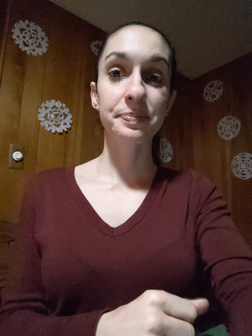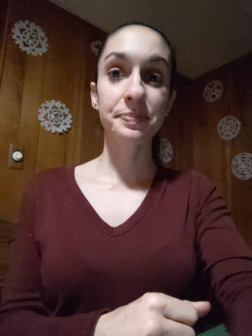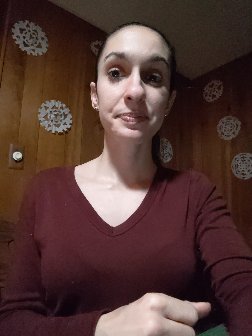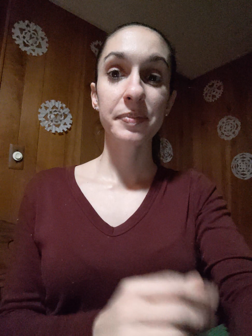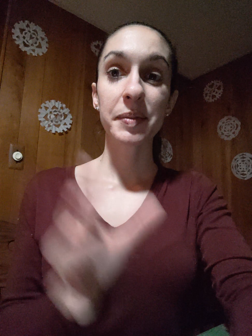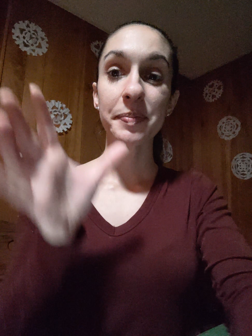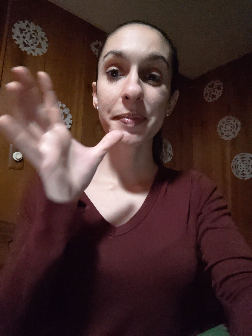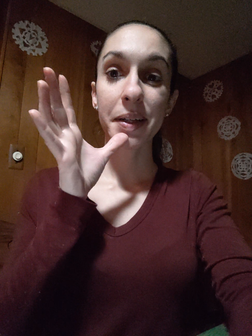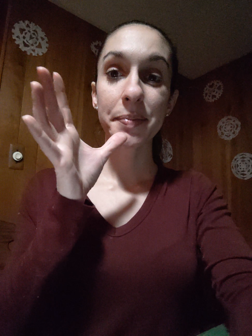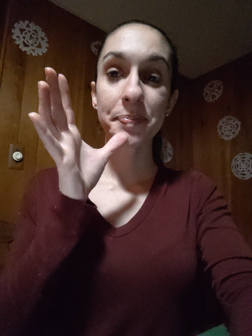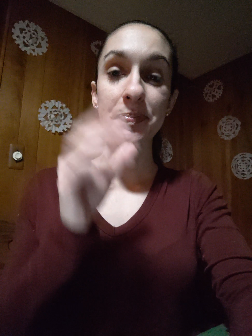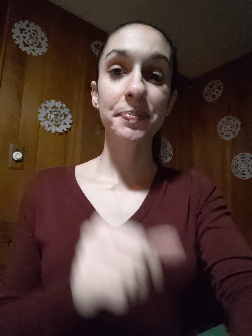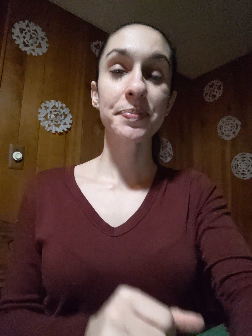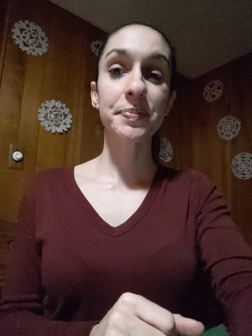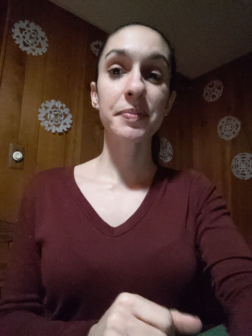mom